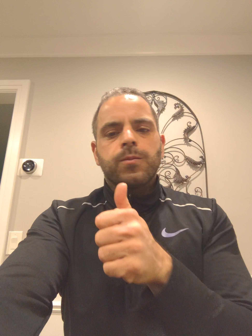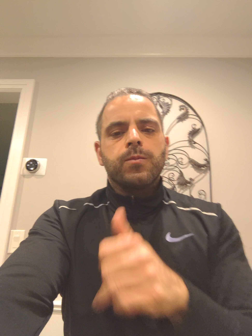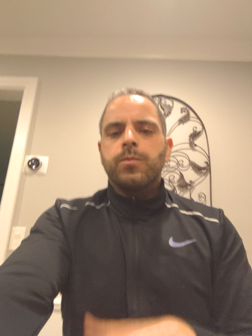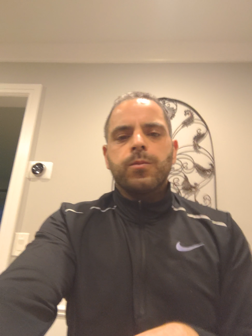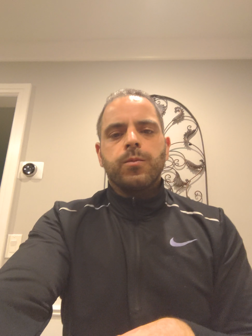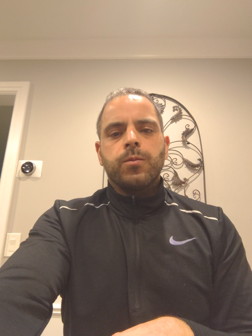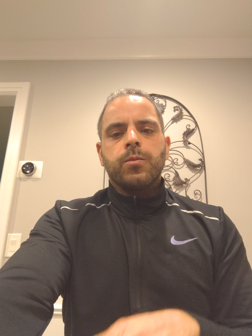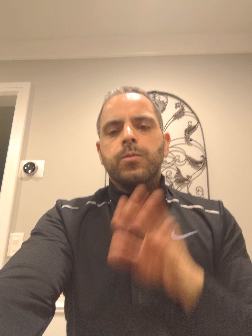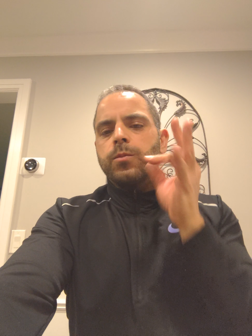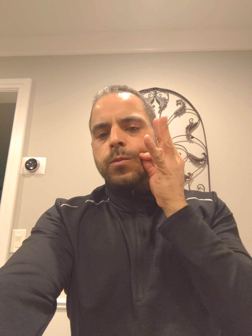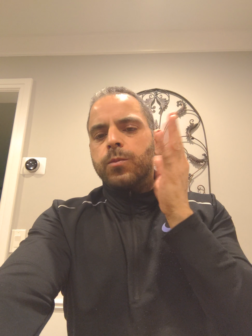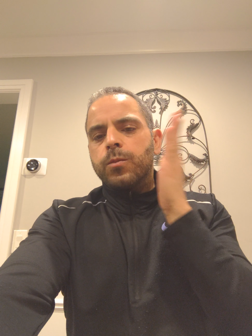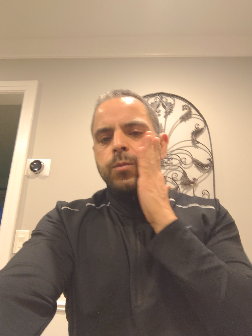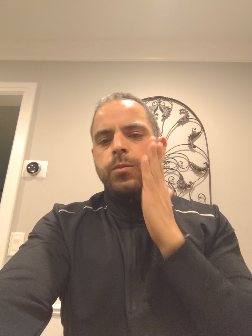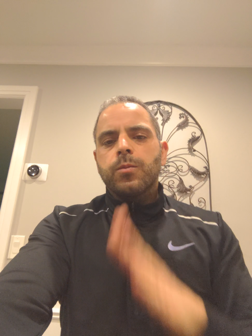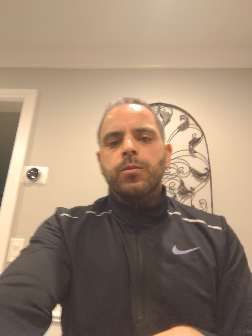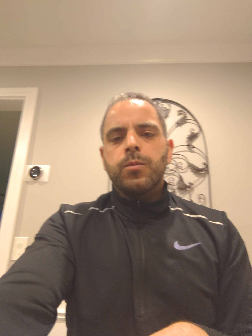bee